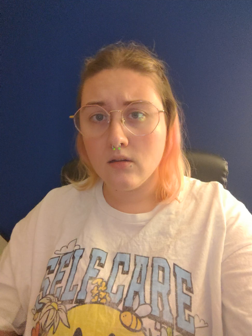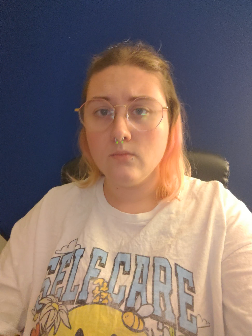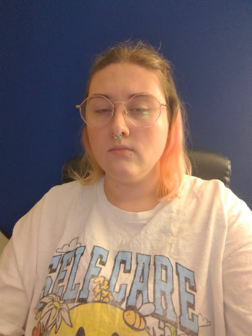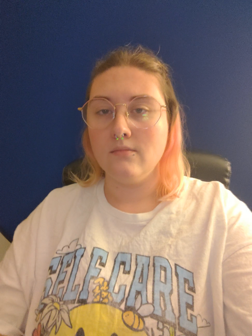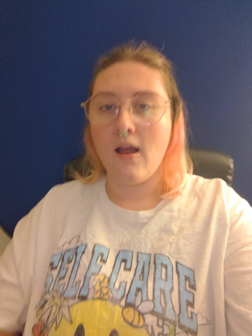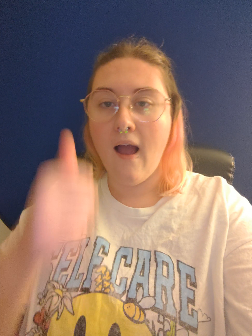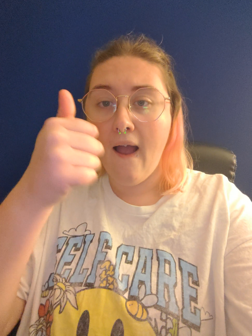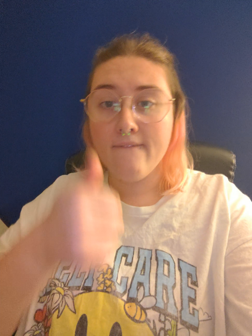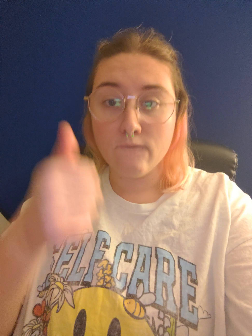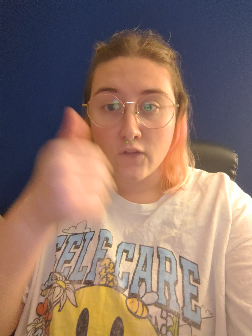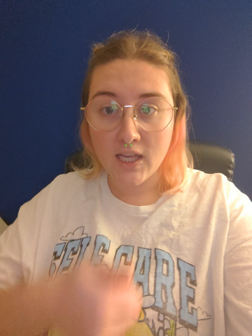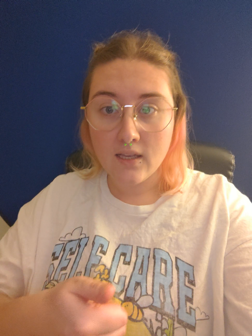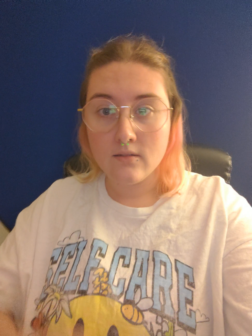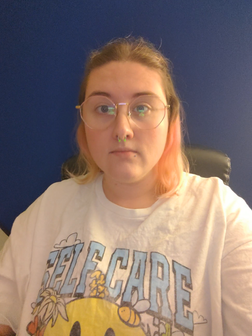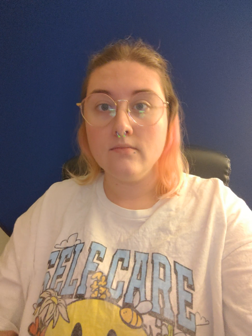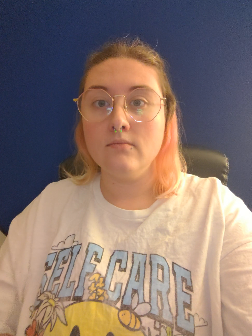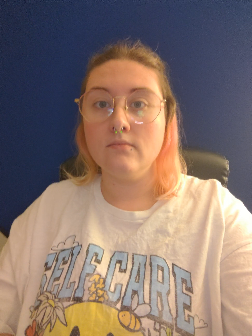every